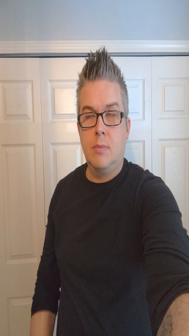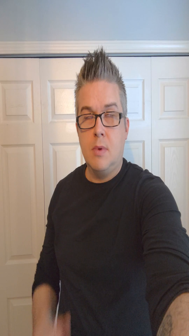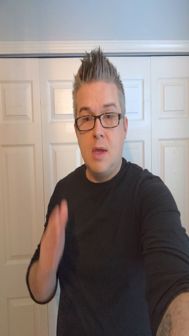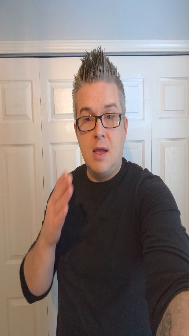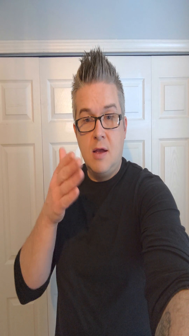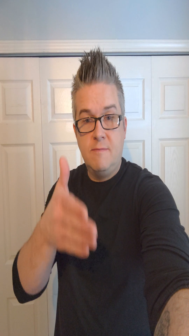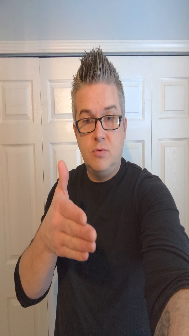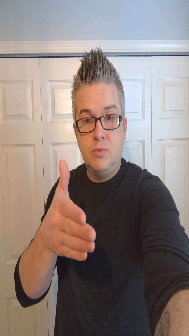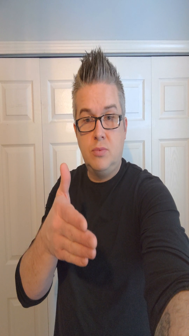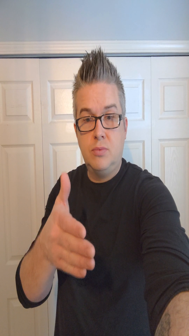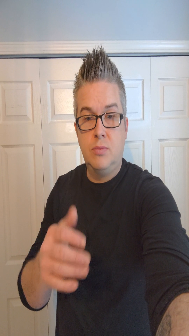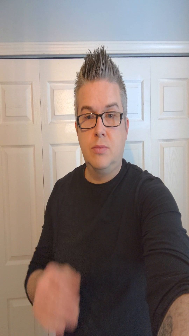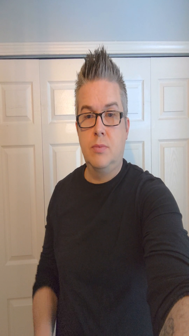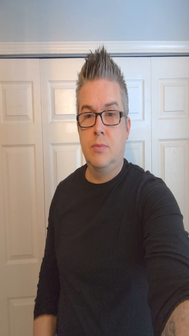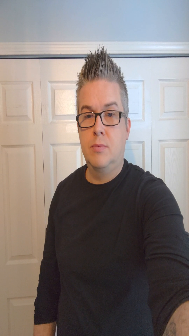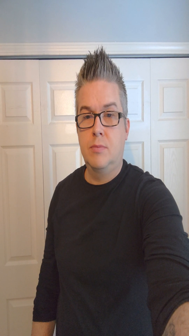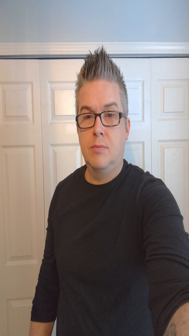after